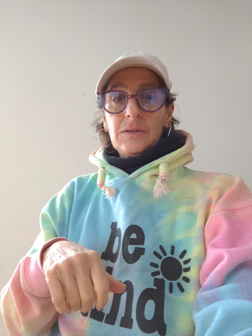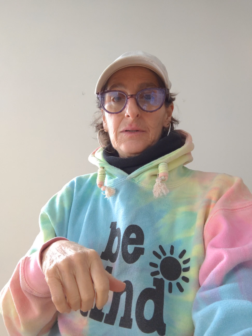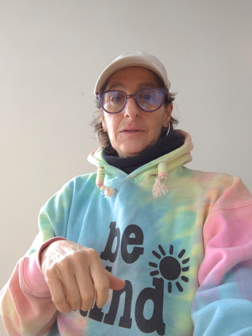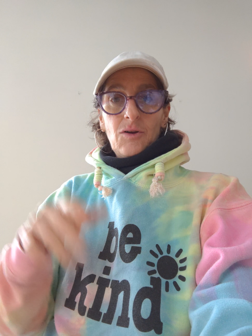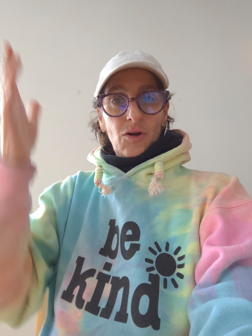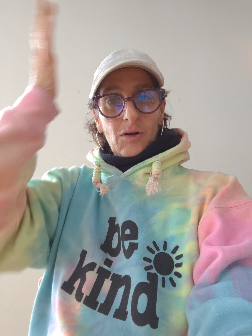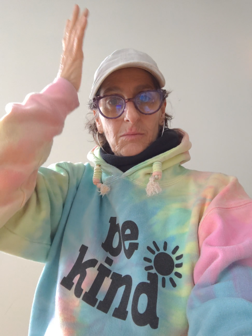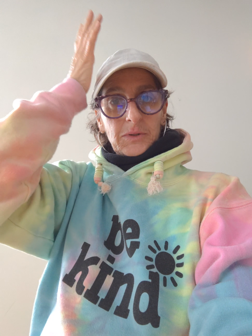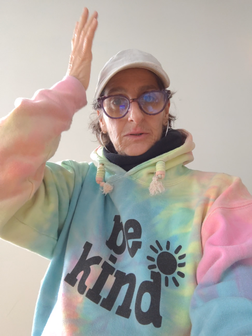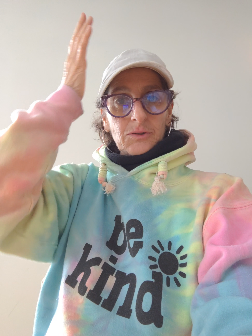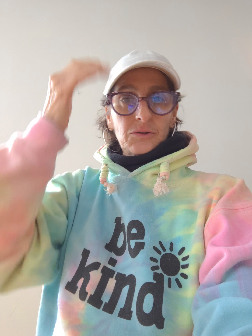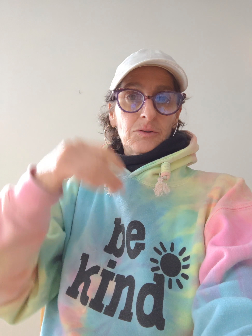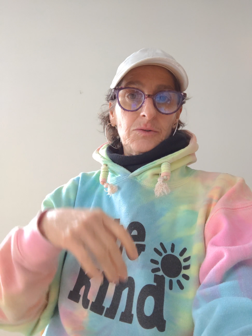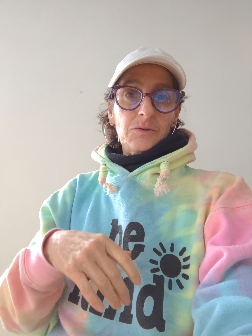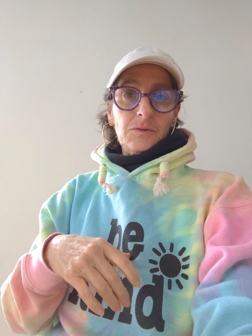garbage